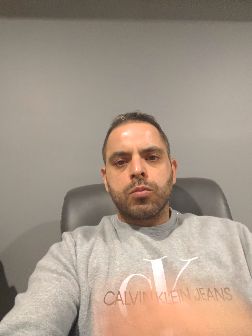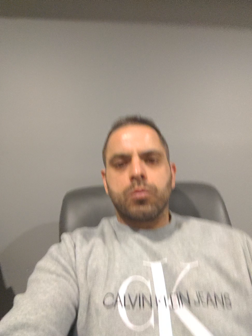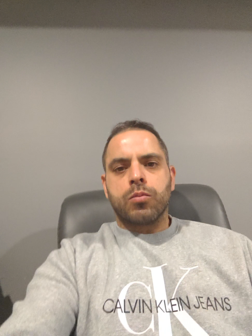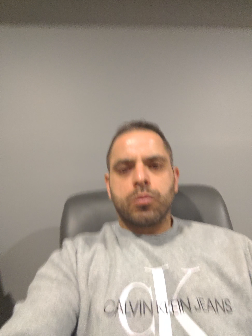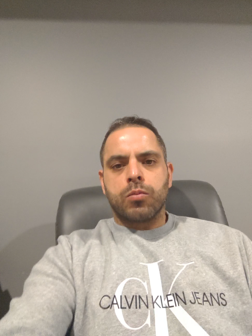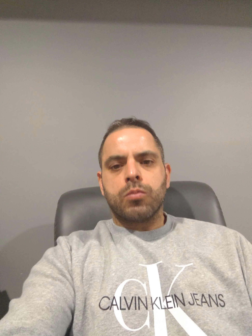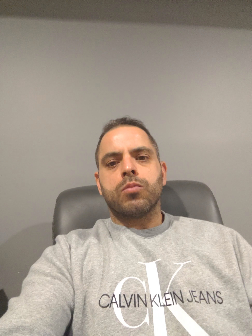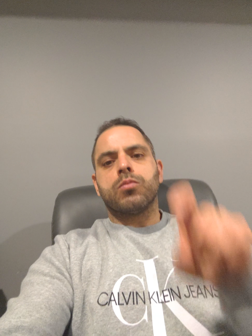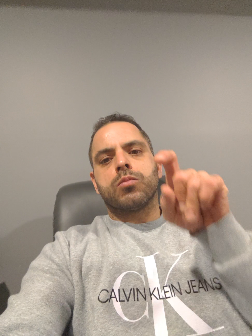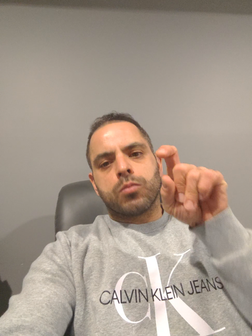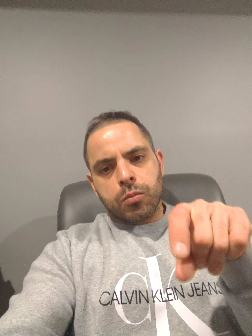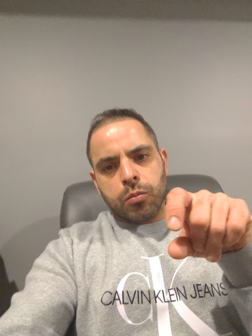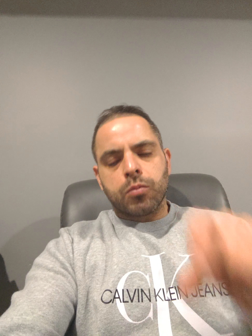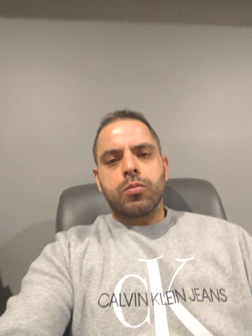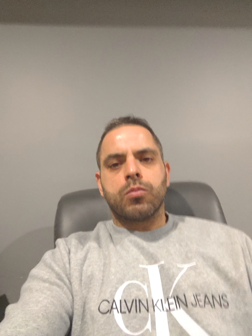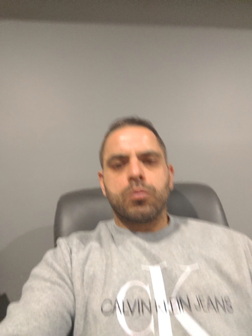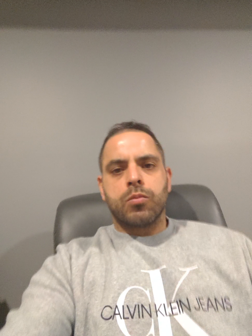have to